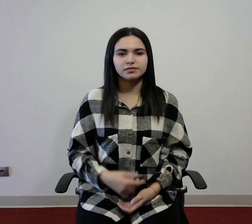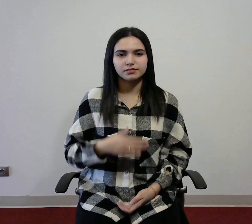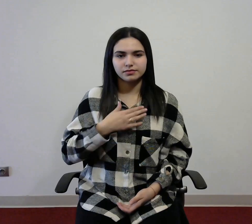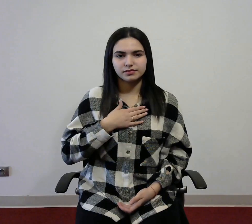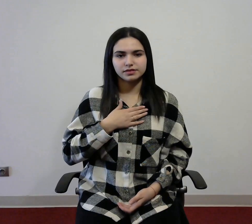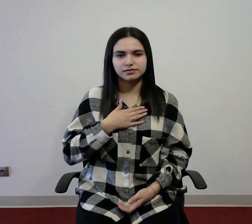mən